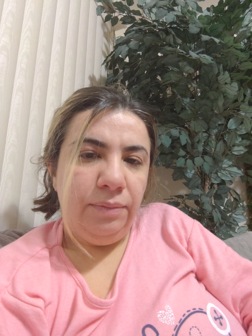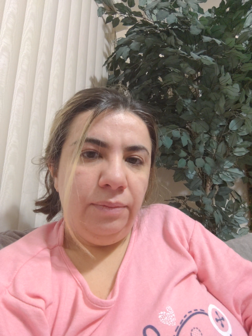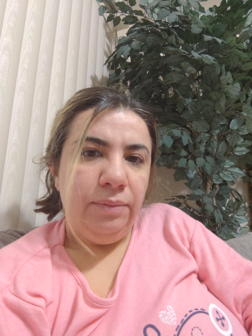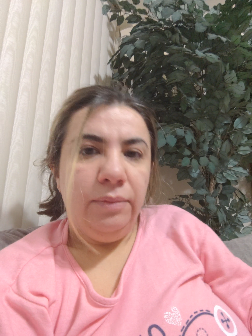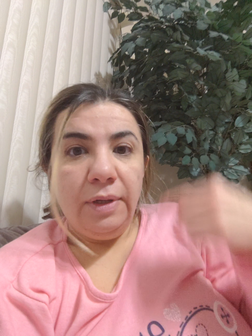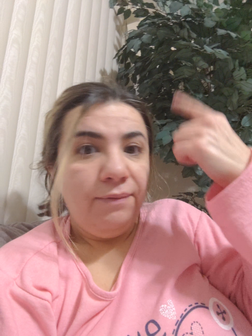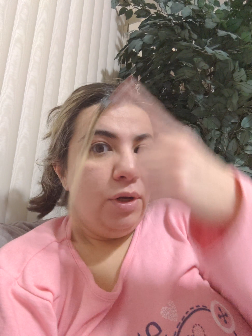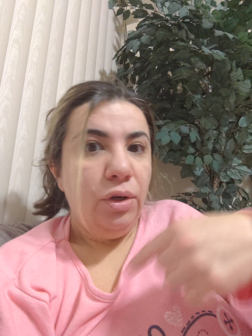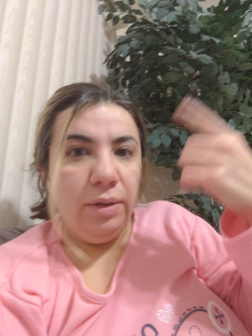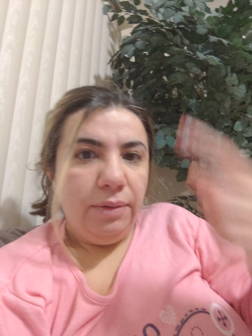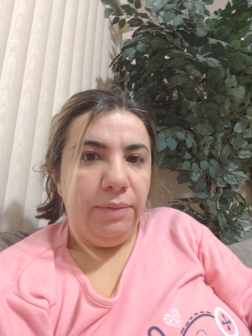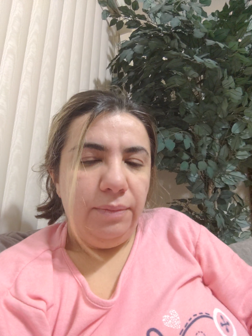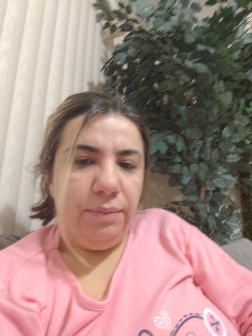look